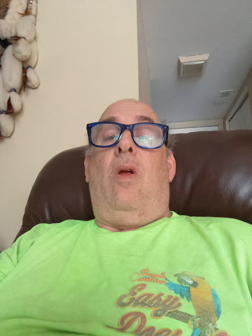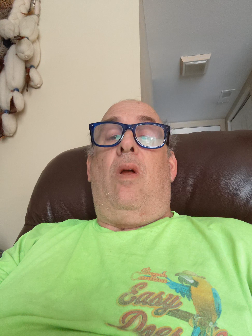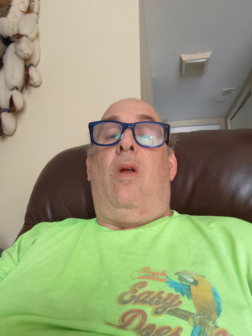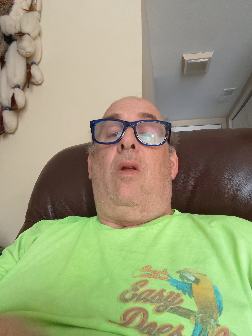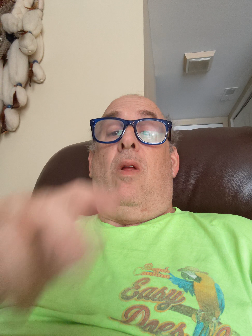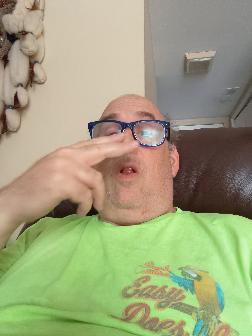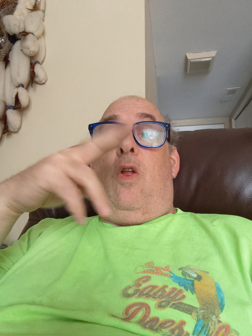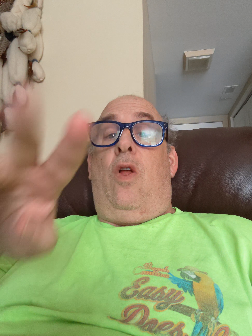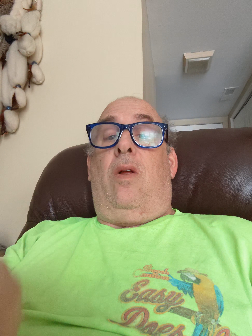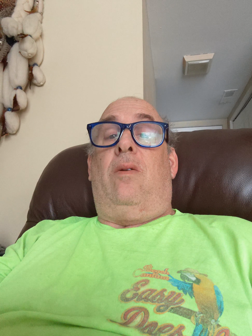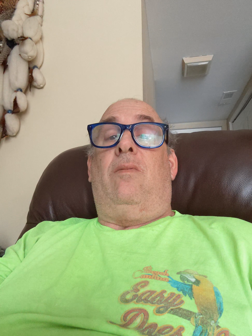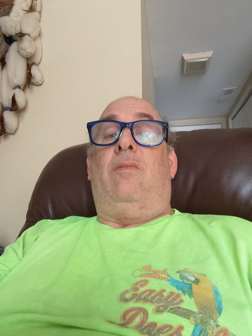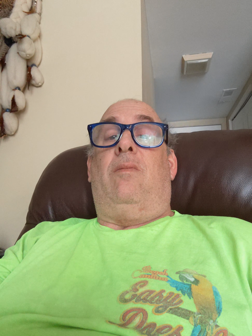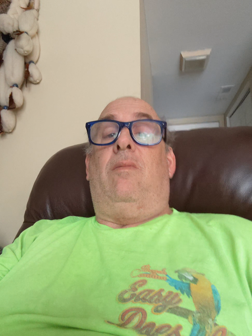look